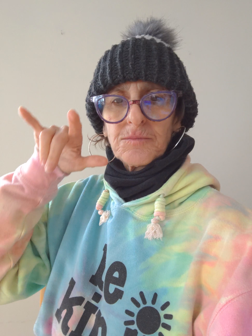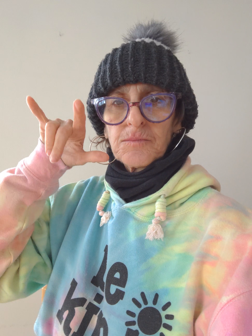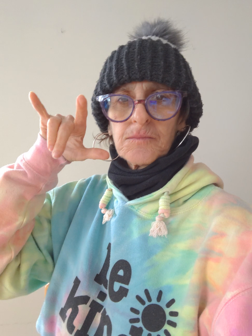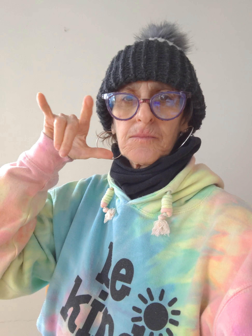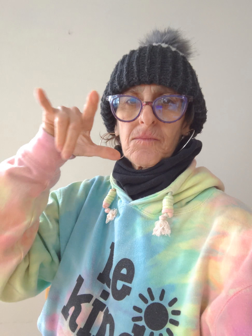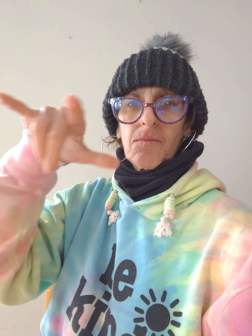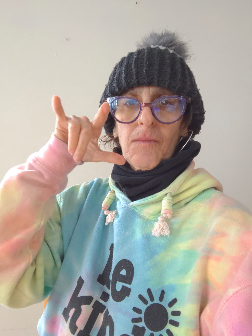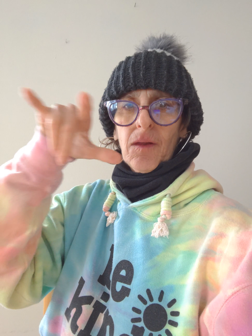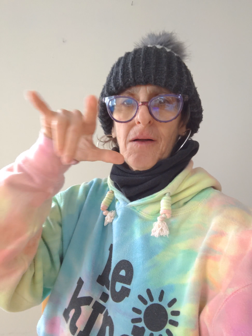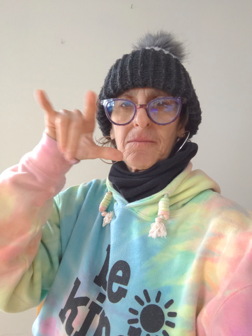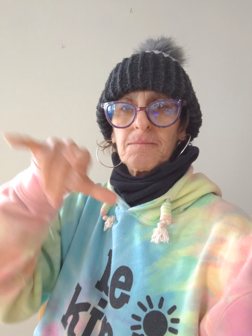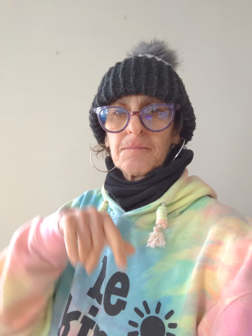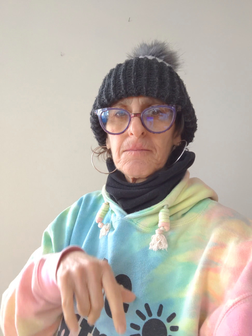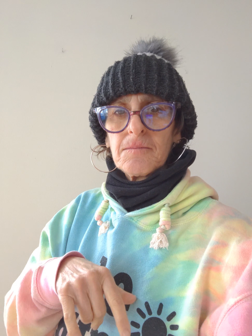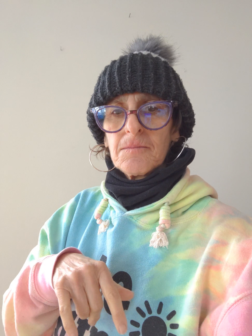airplane